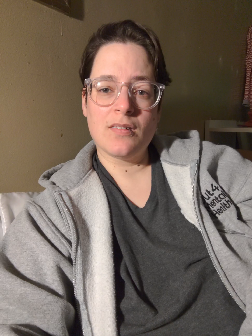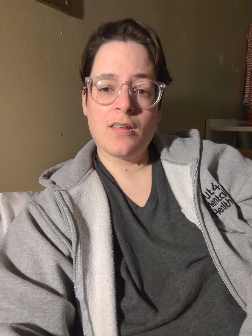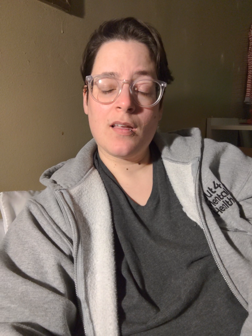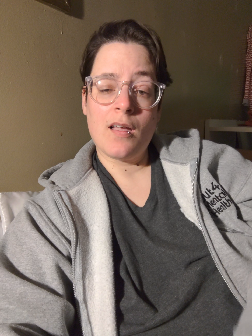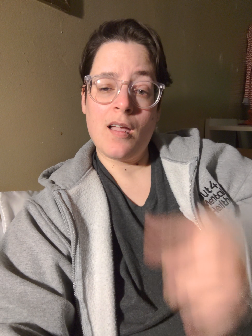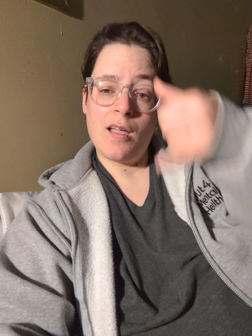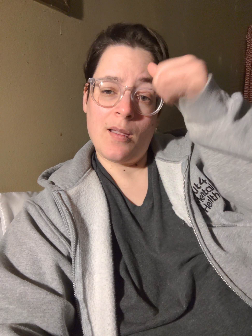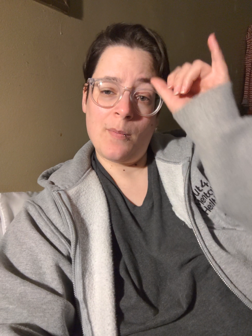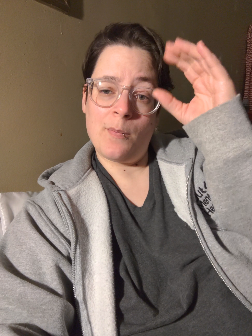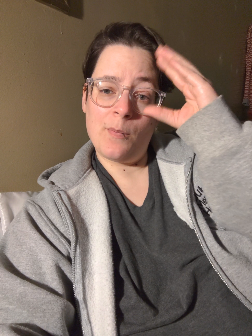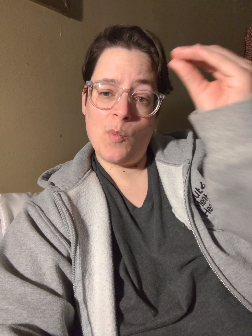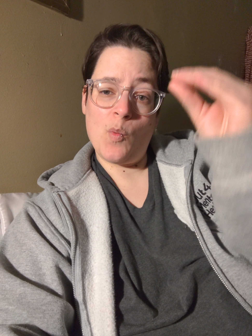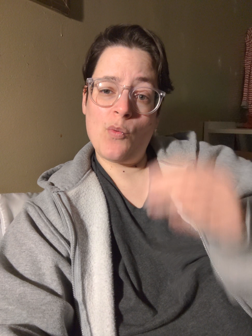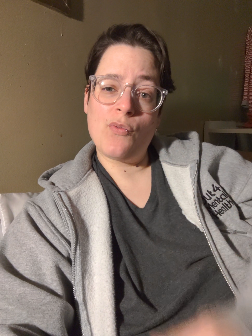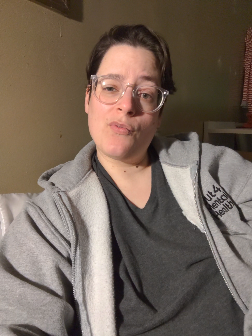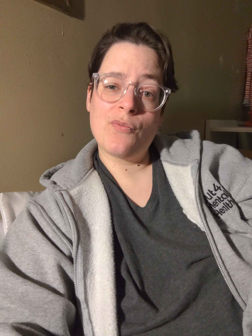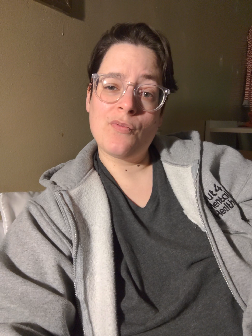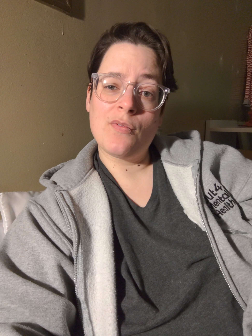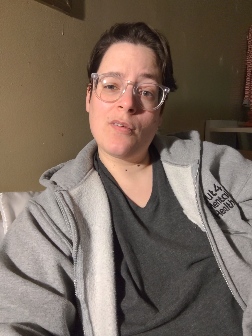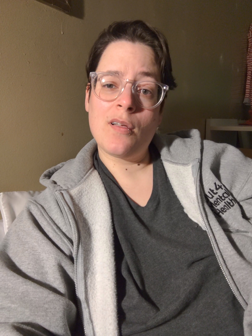cowboy